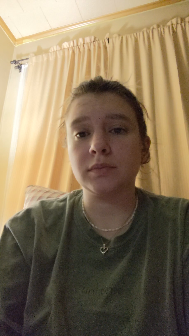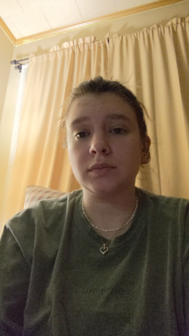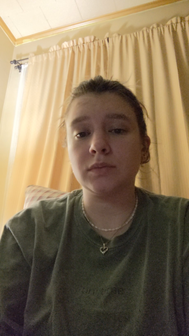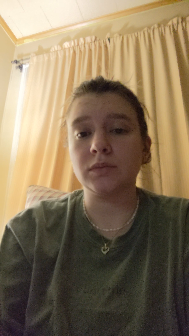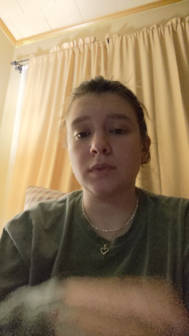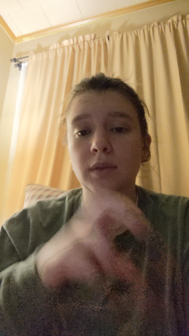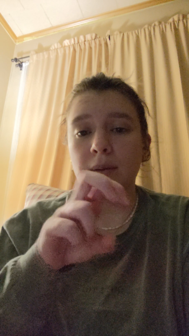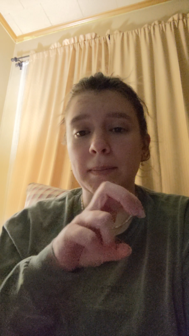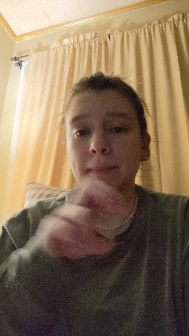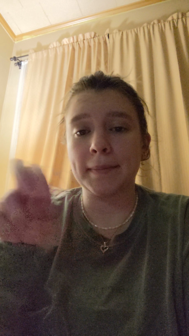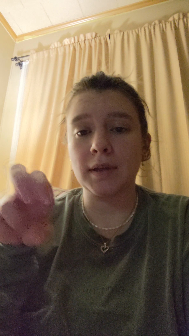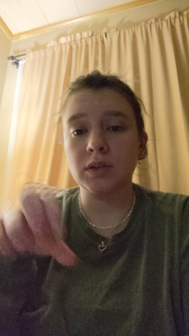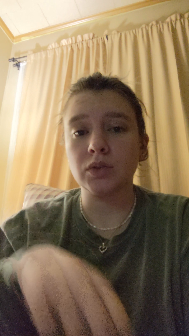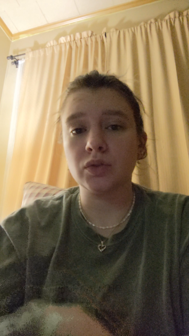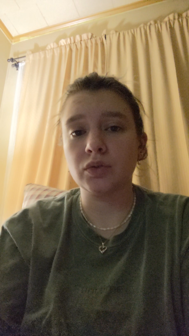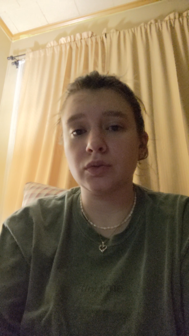bench